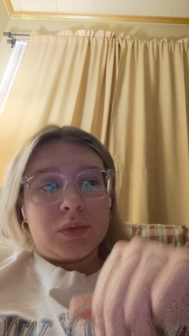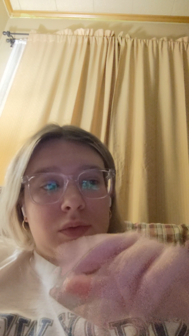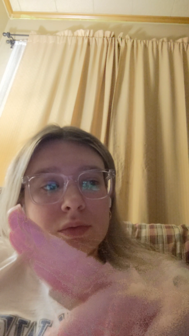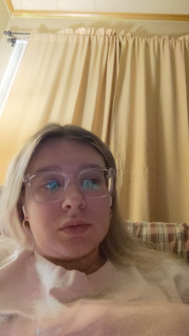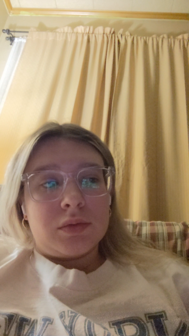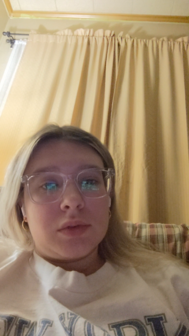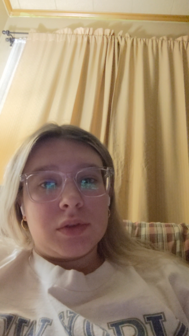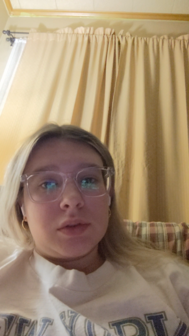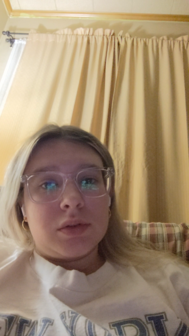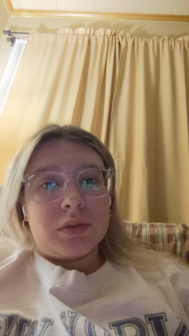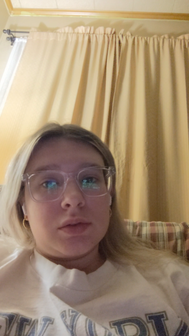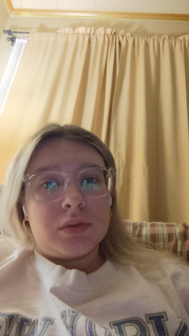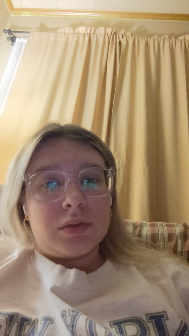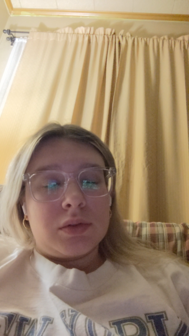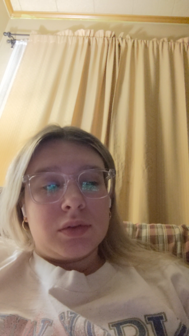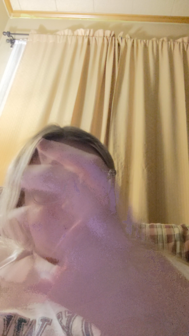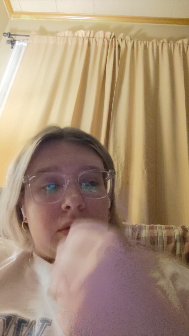get